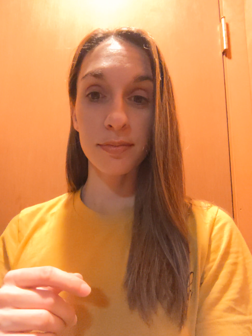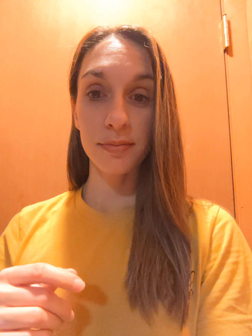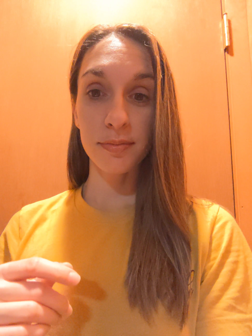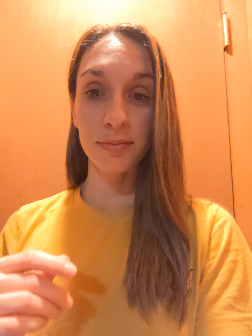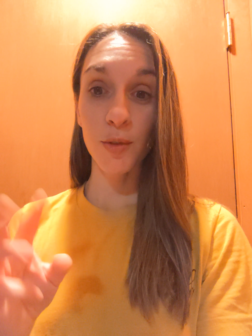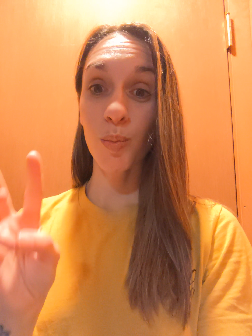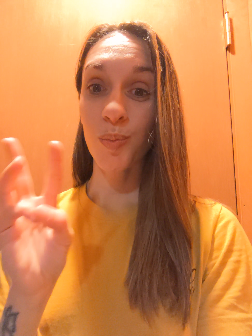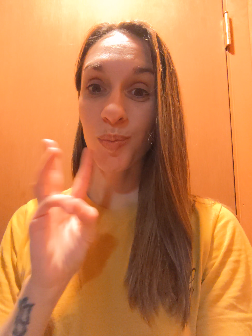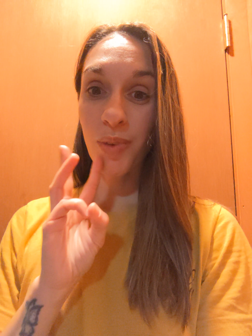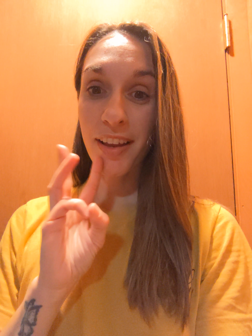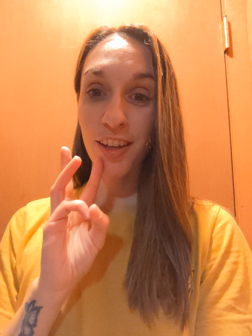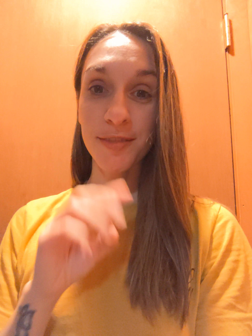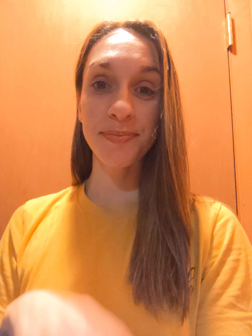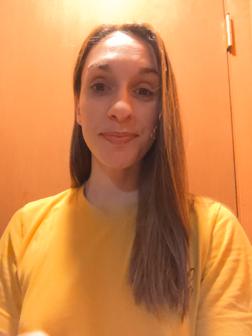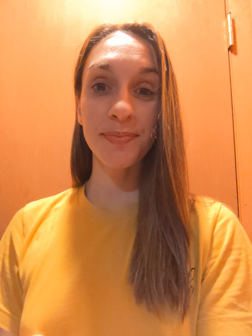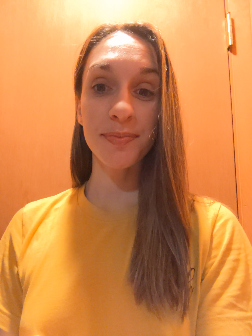water